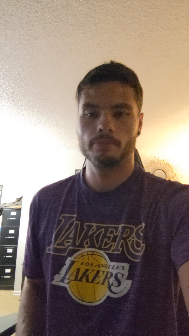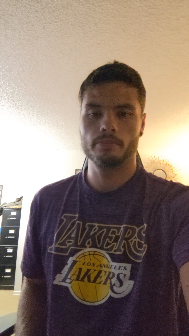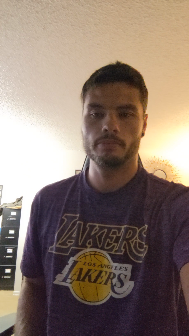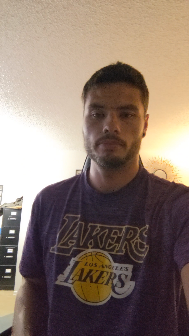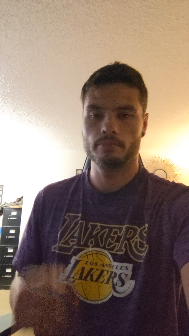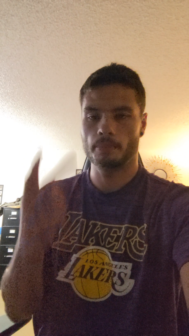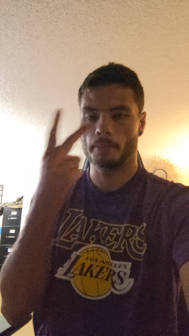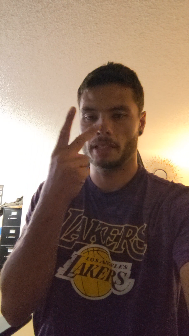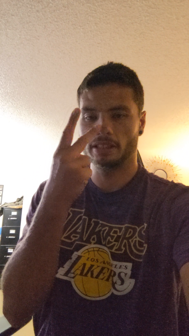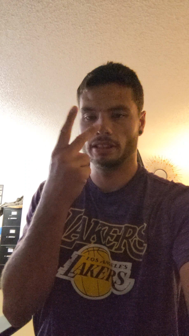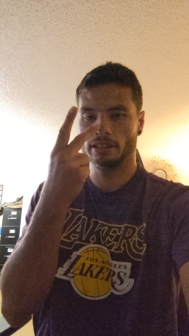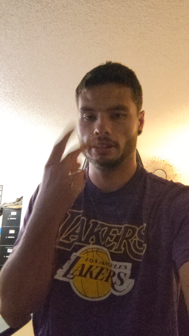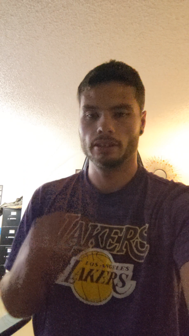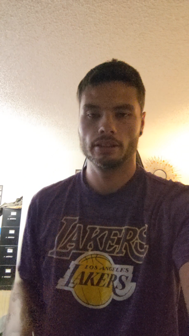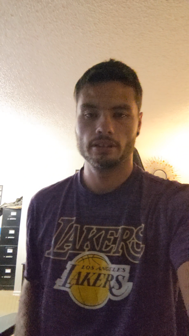penis